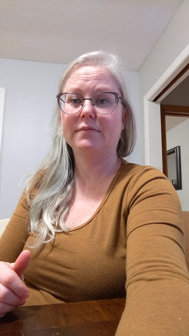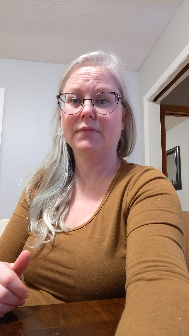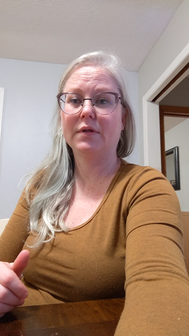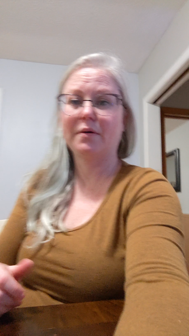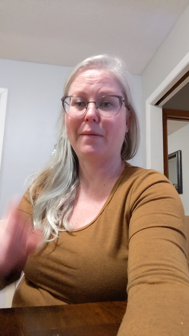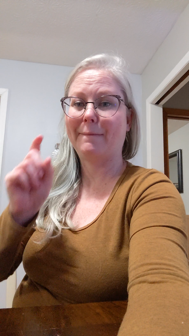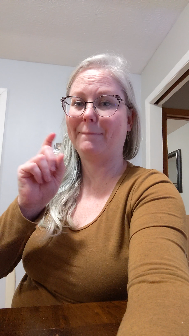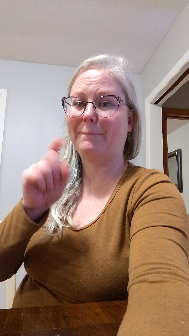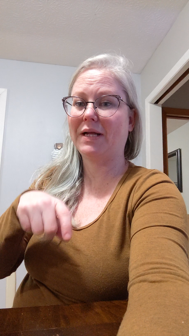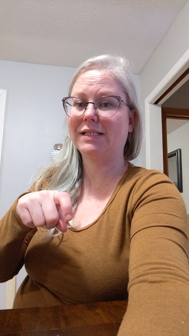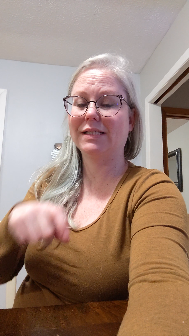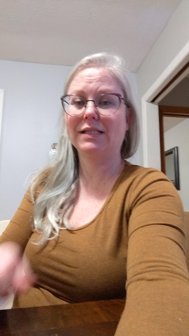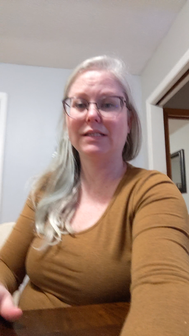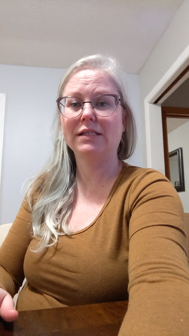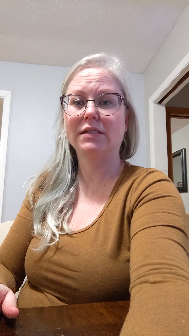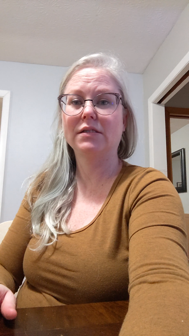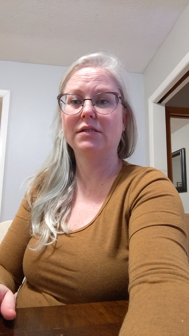must